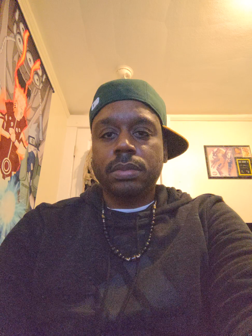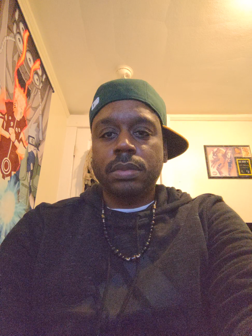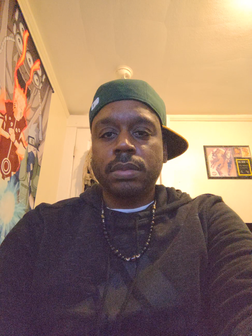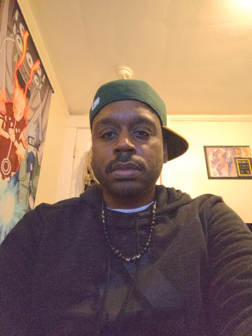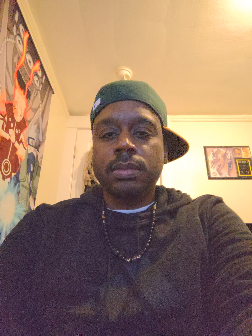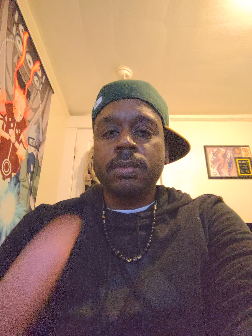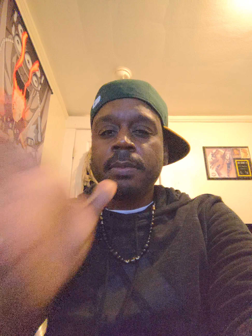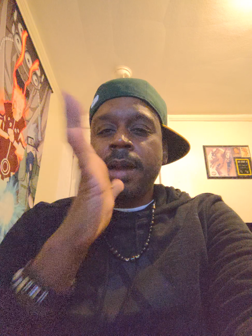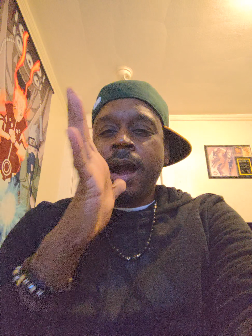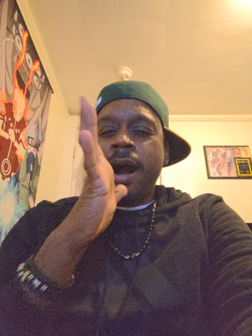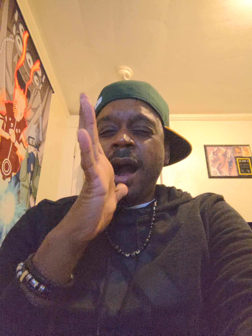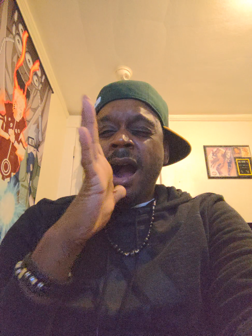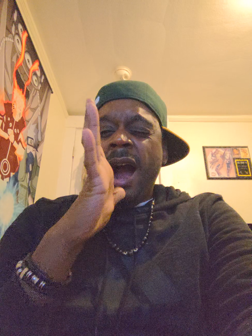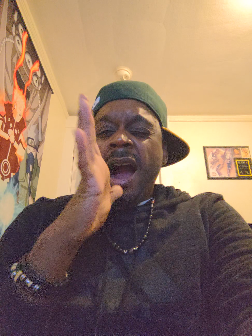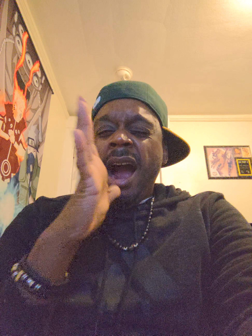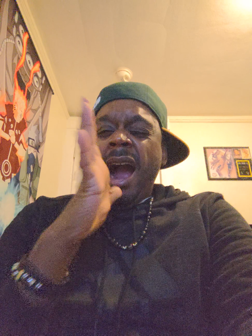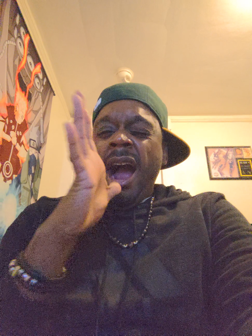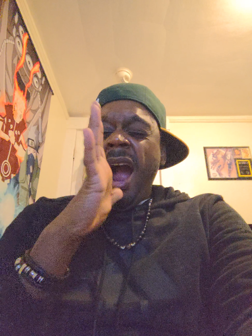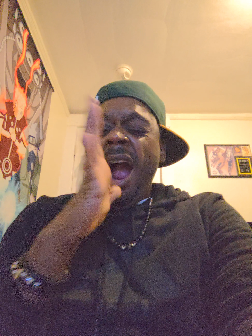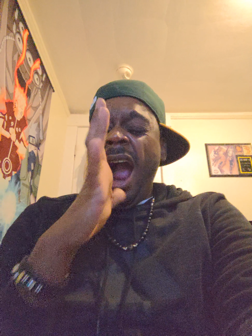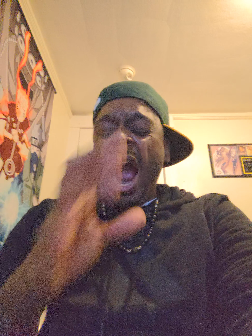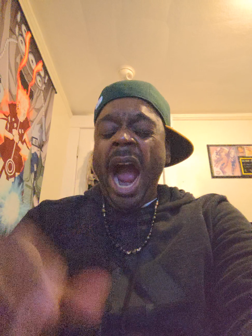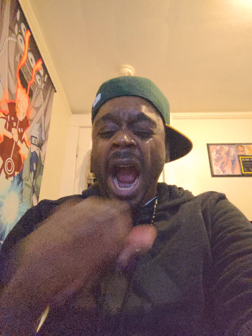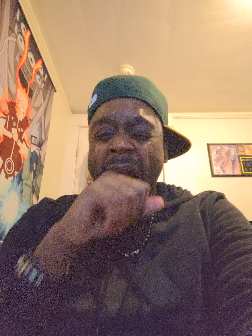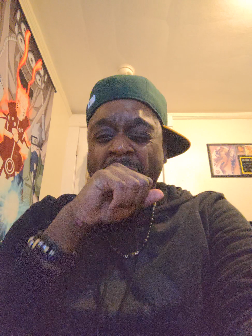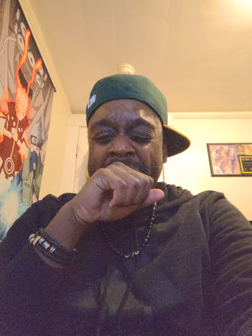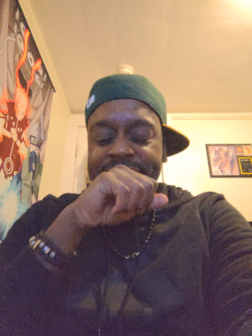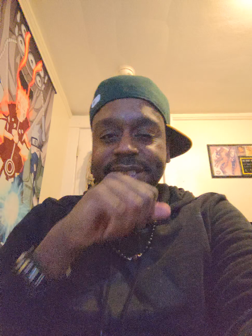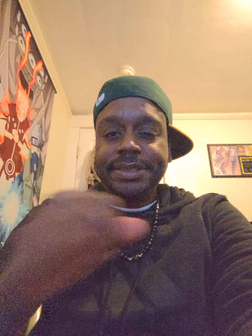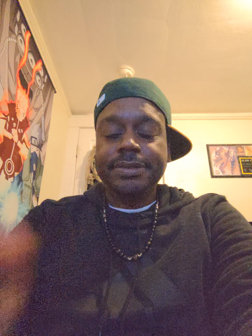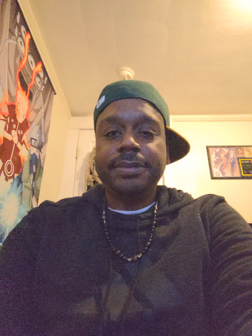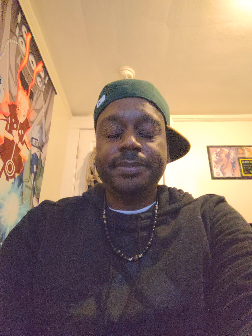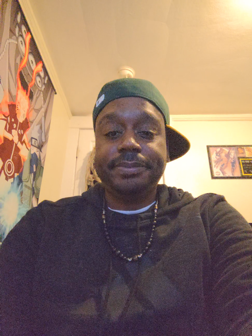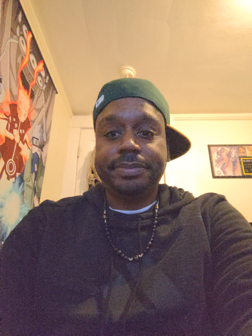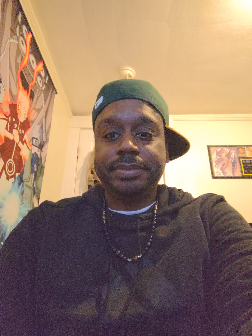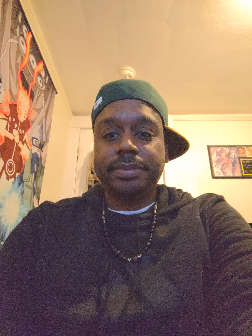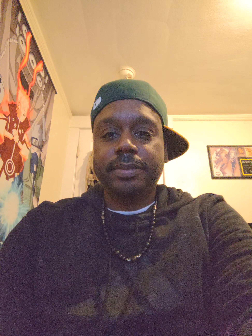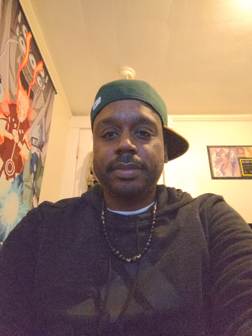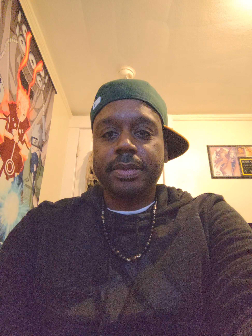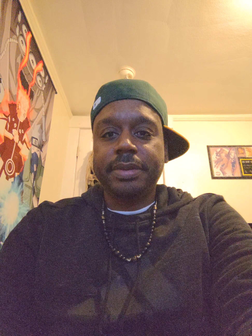mom